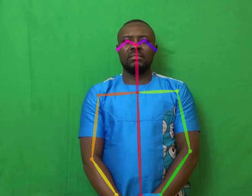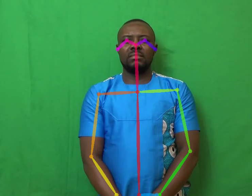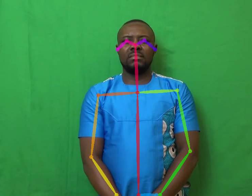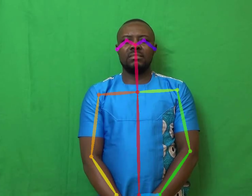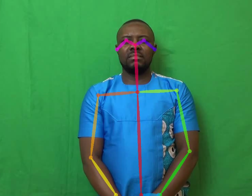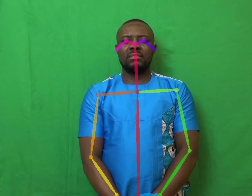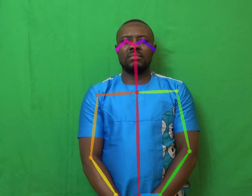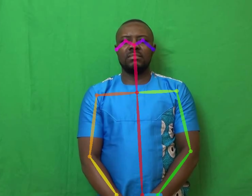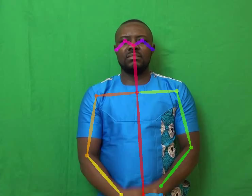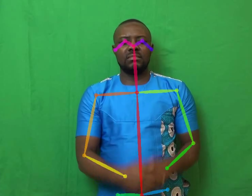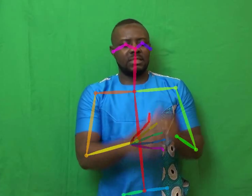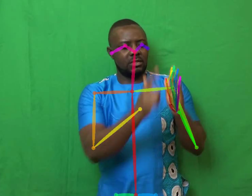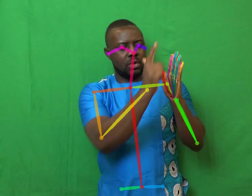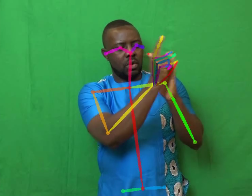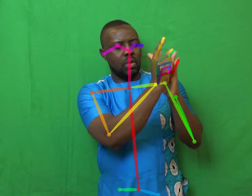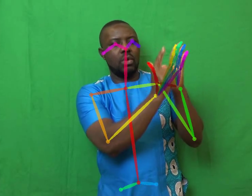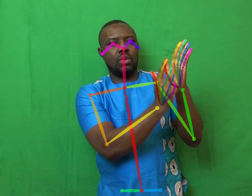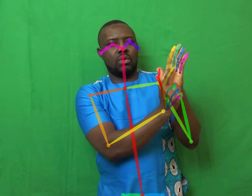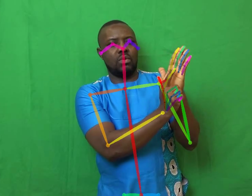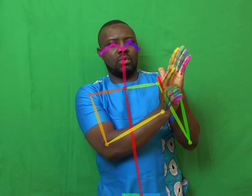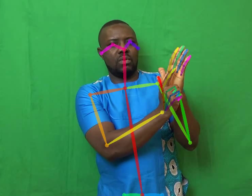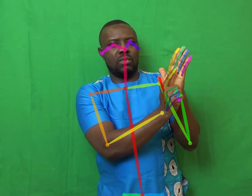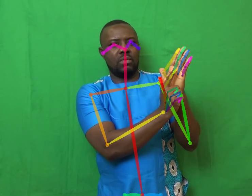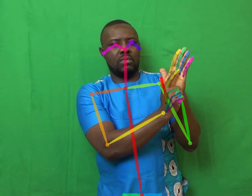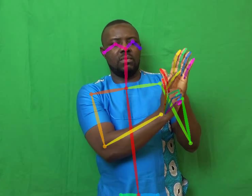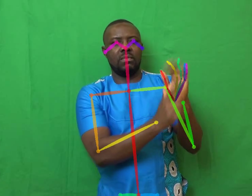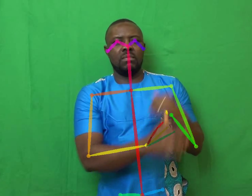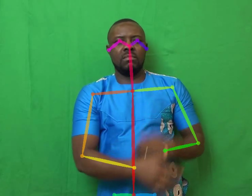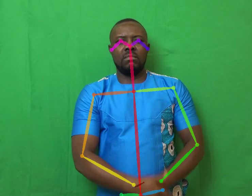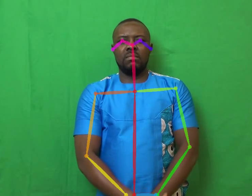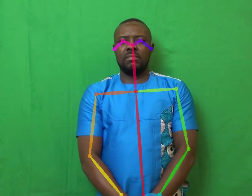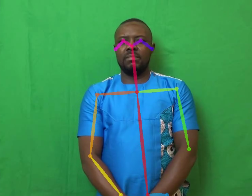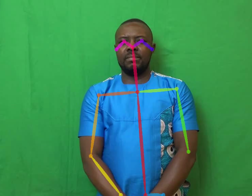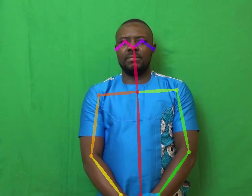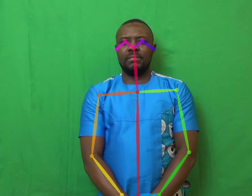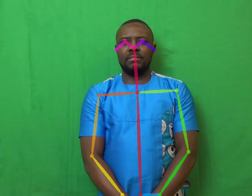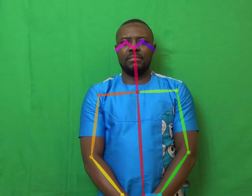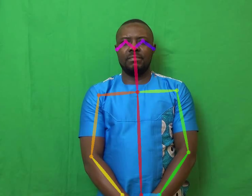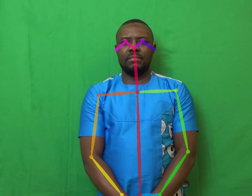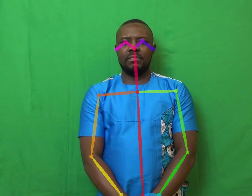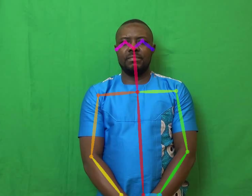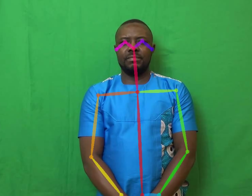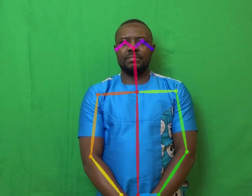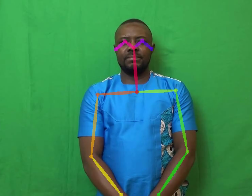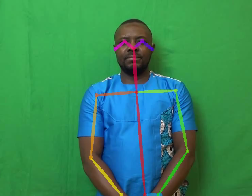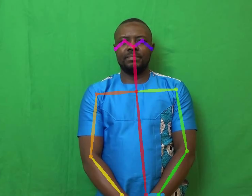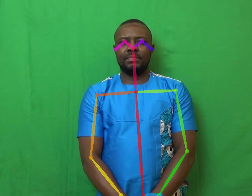law